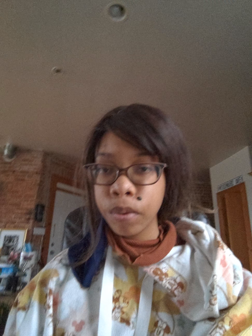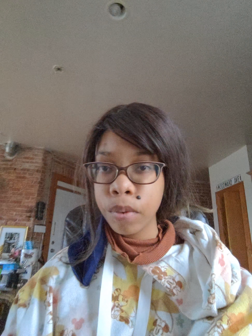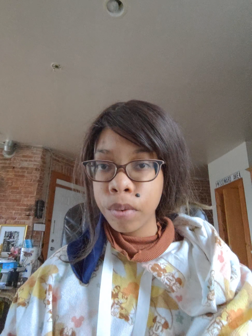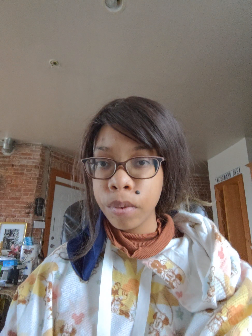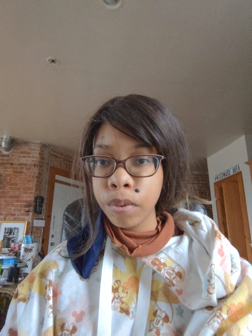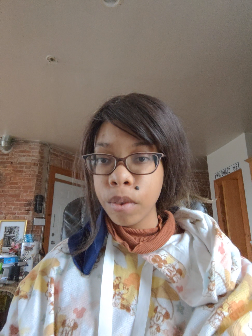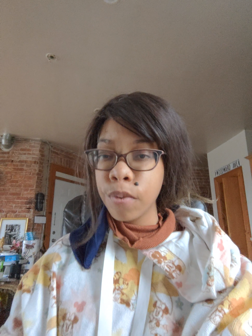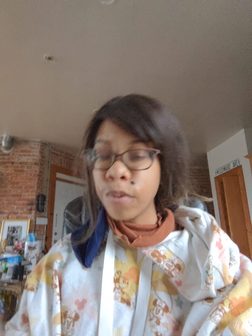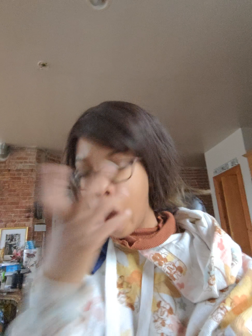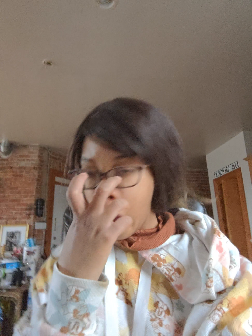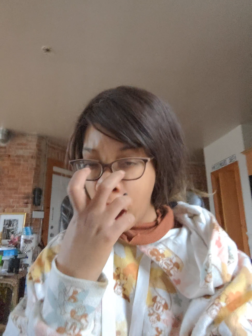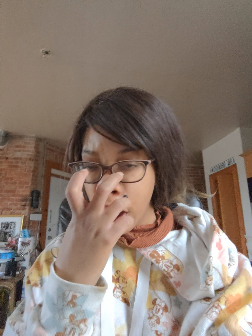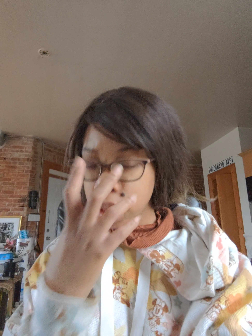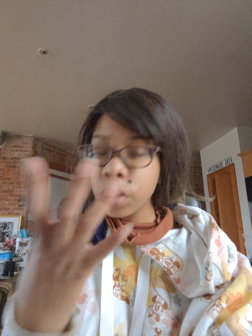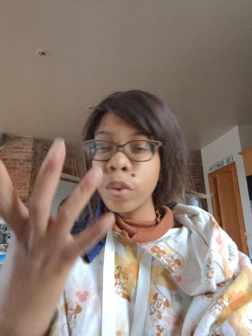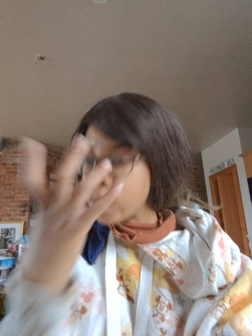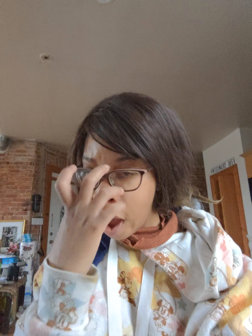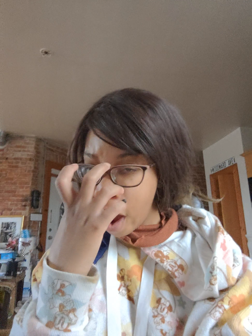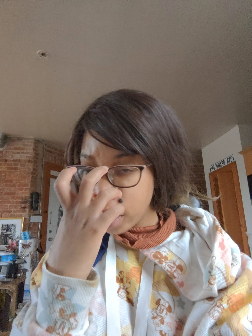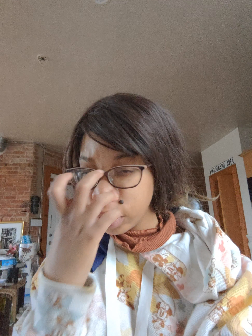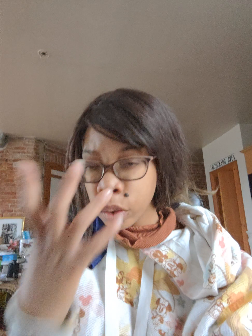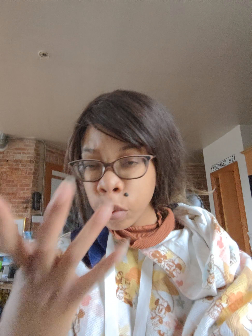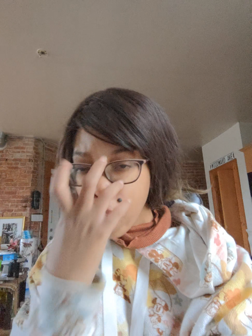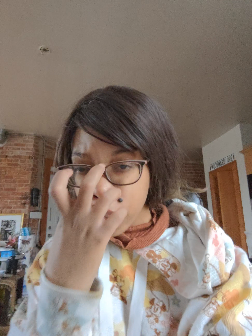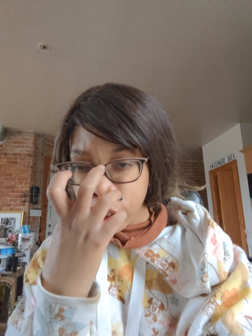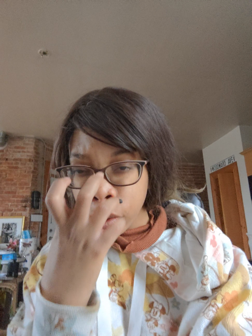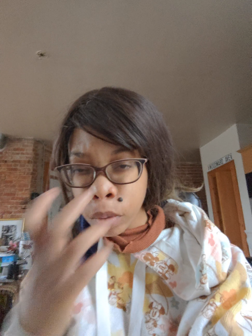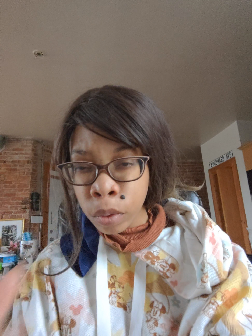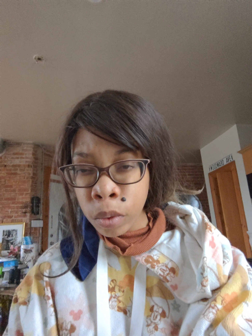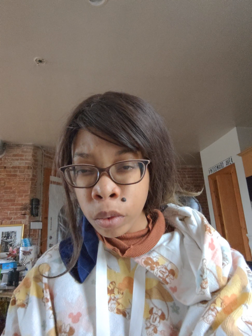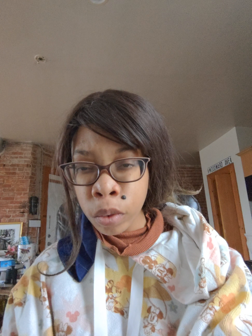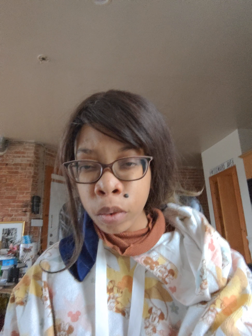mad